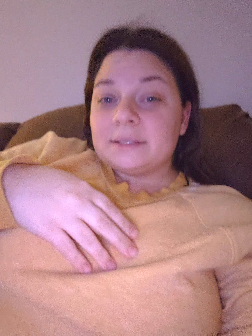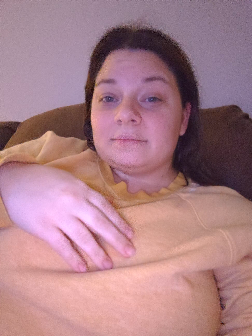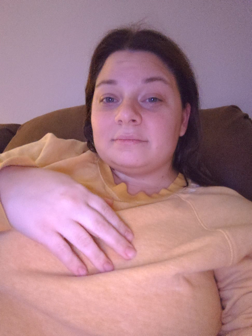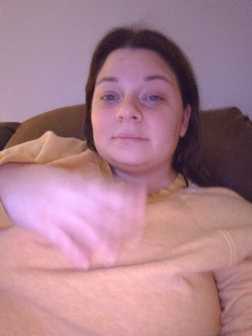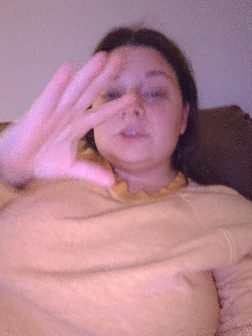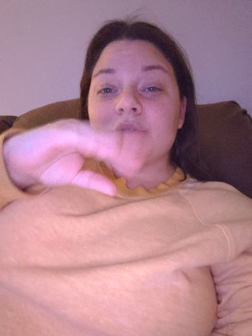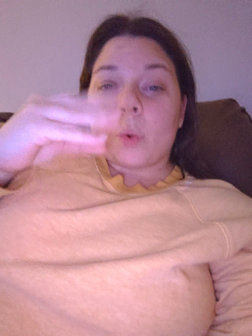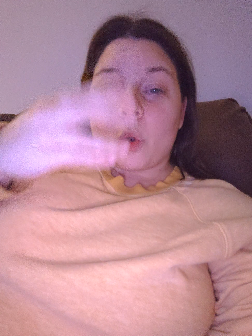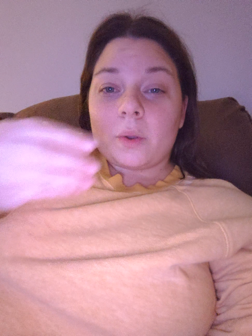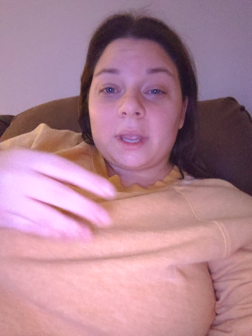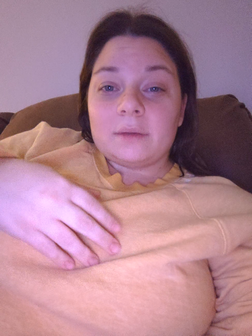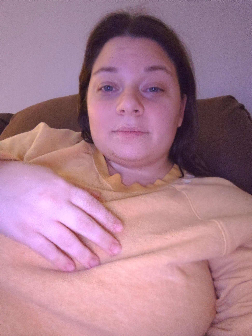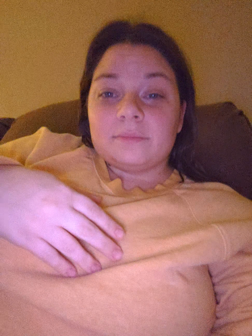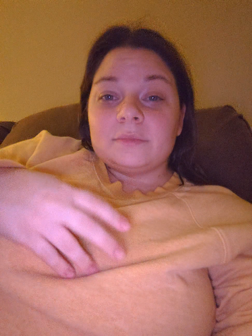story